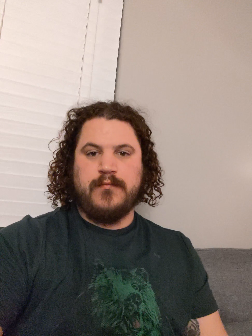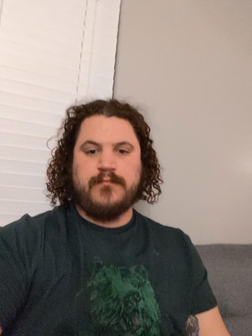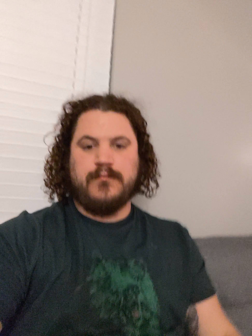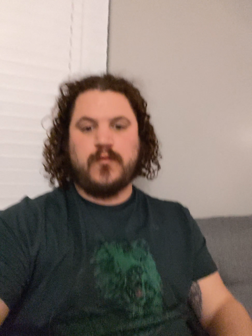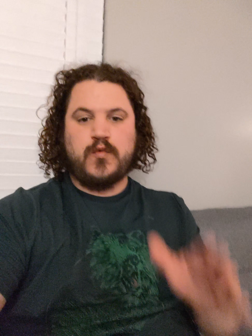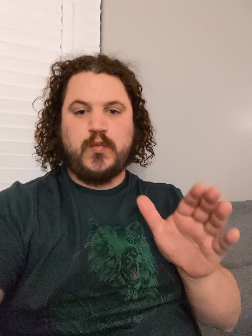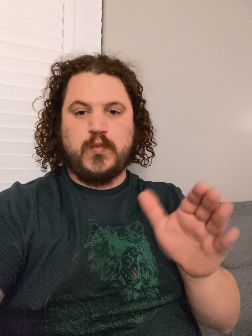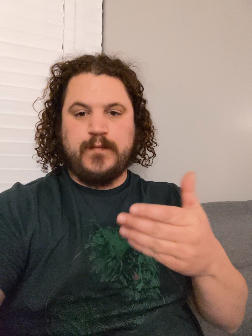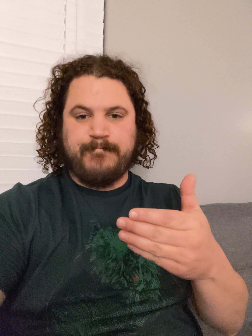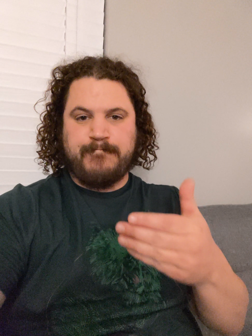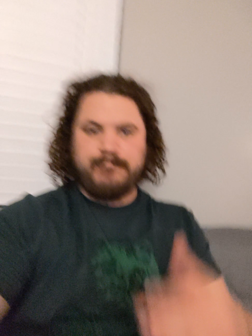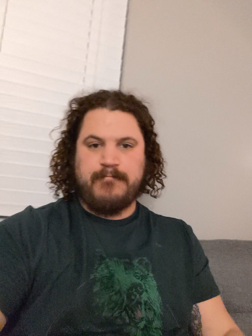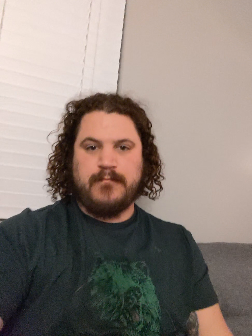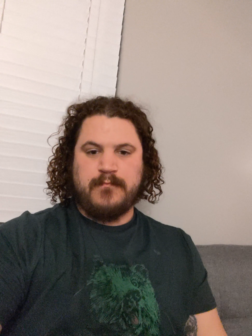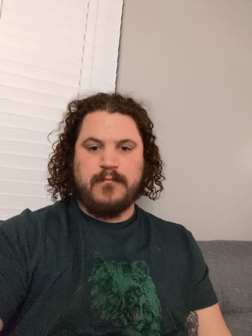room